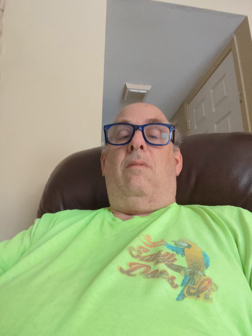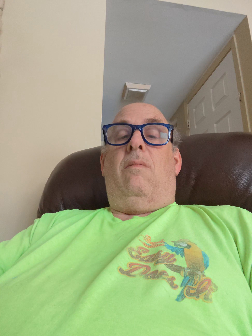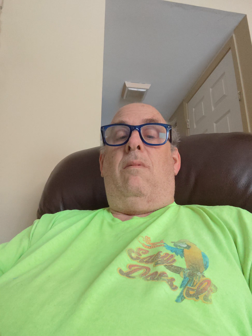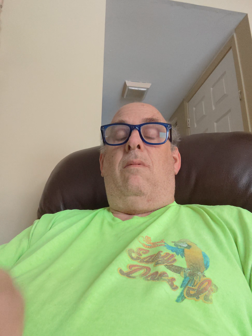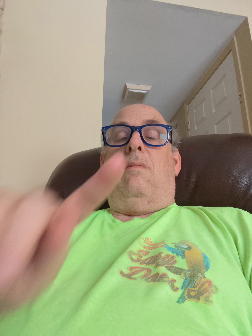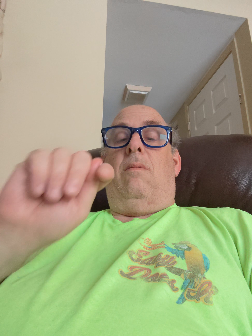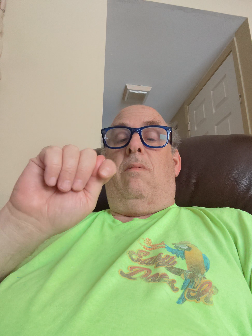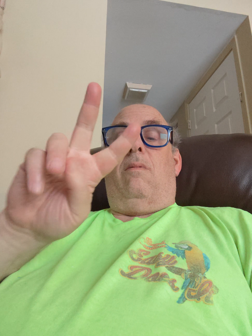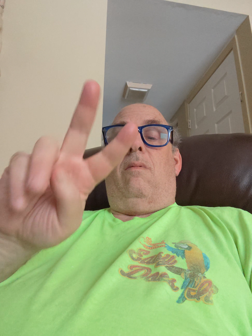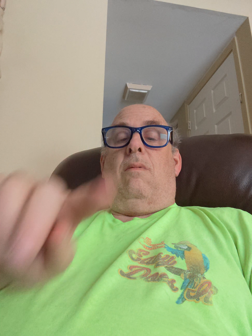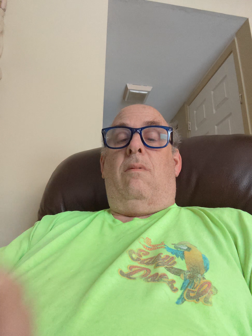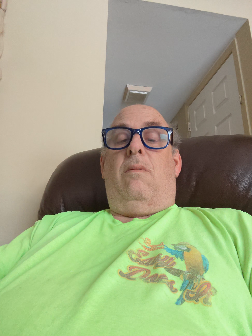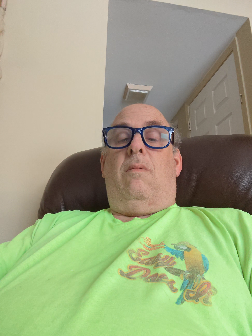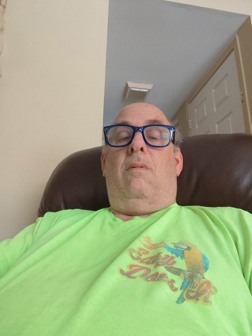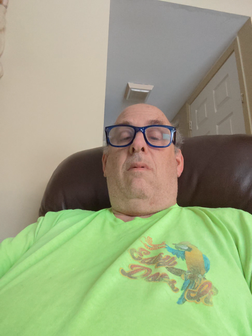TV